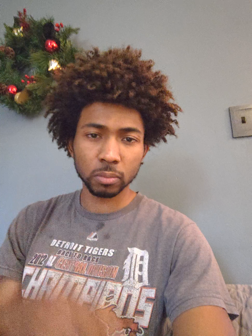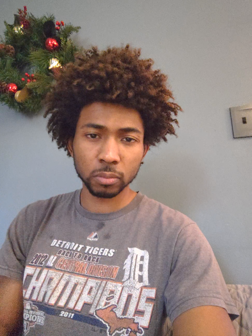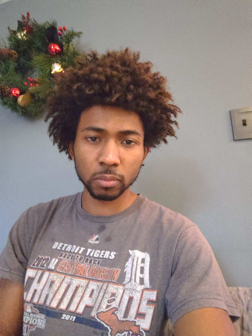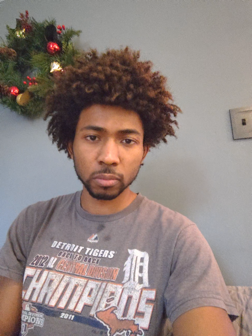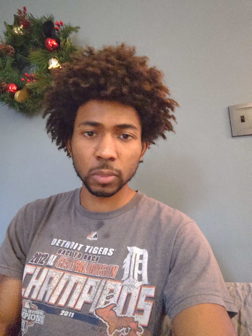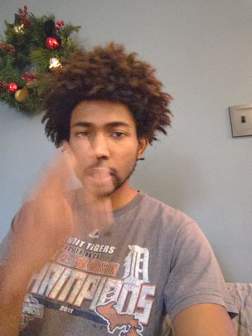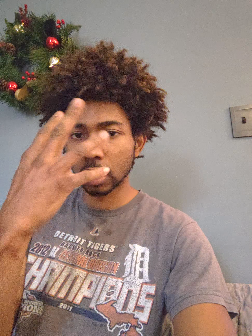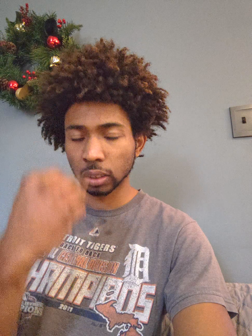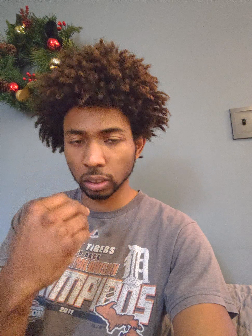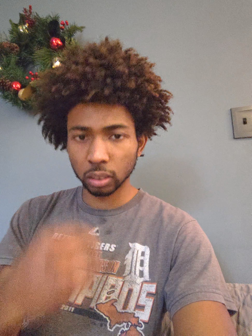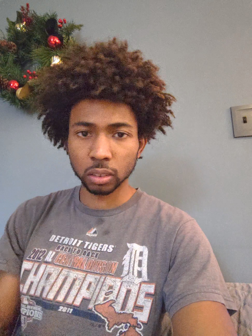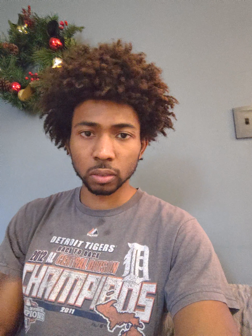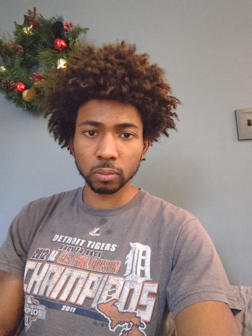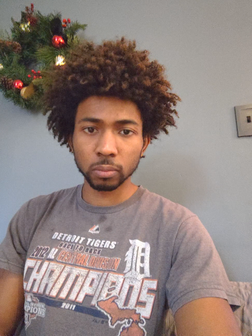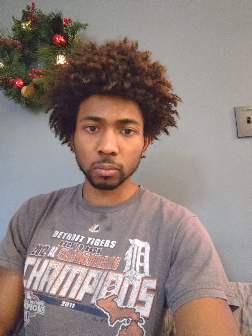sleep